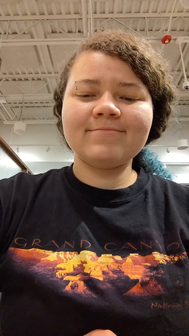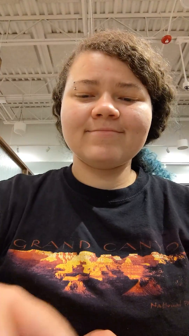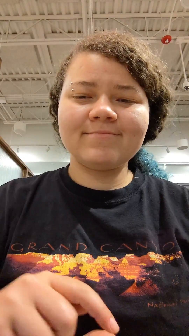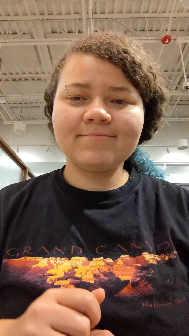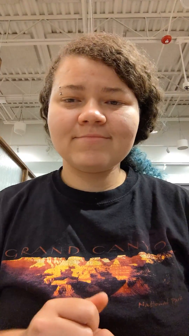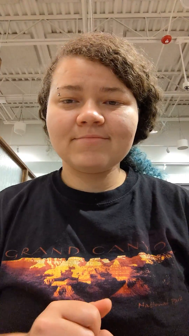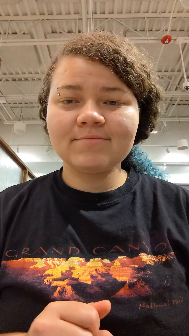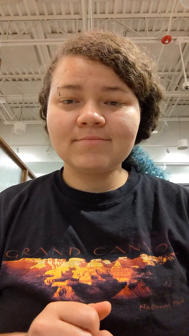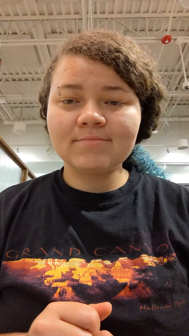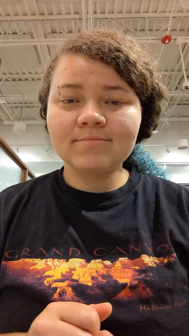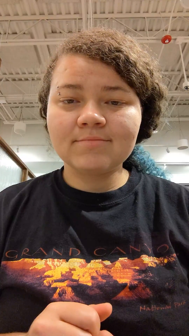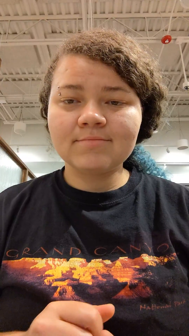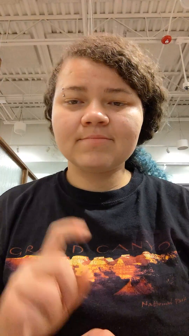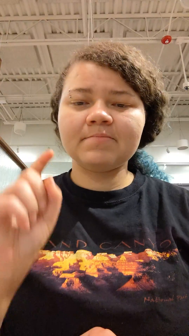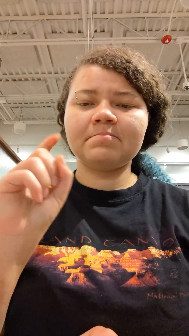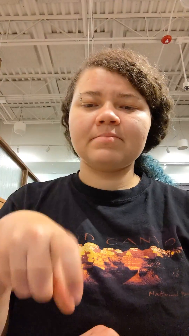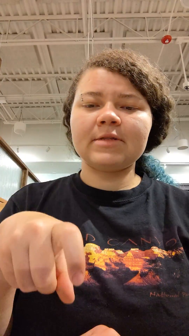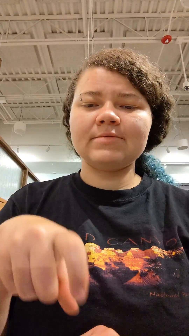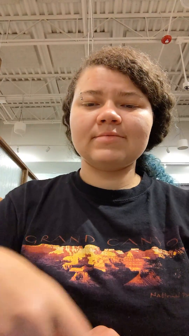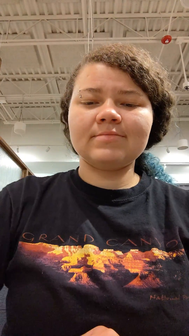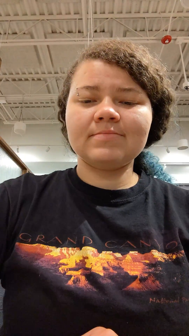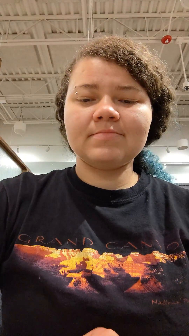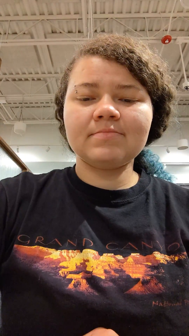must